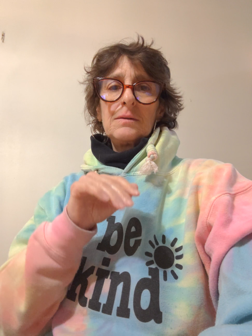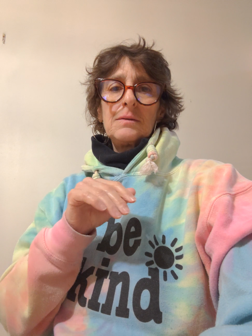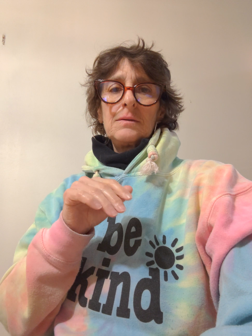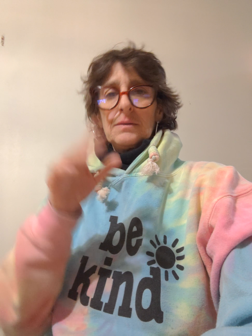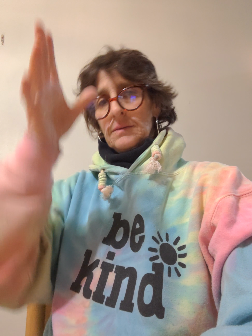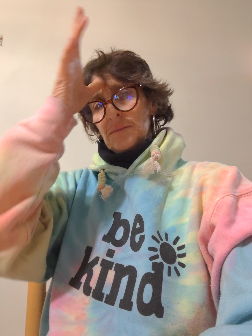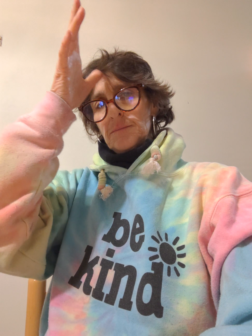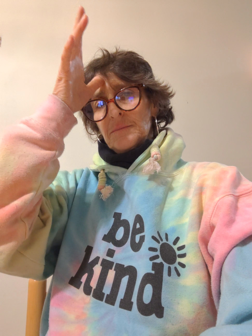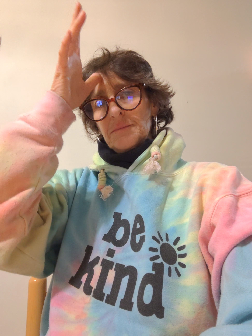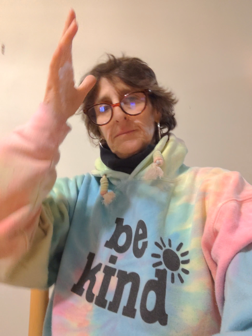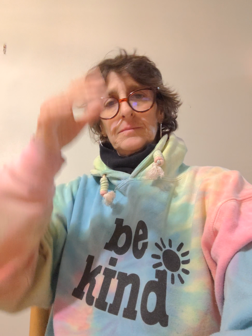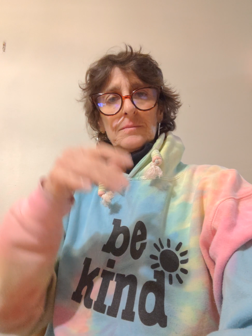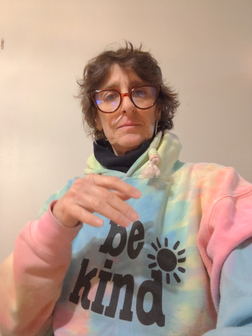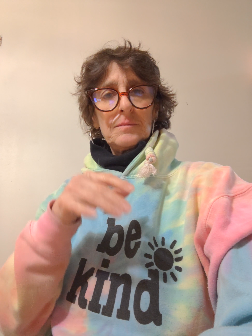dad